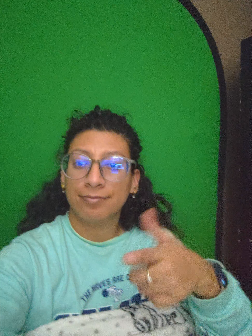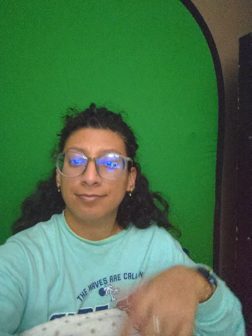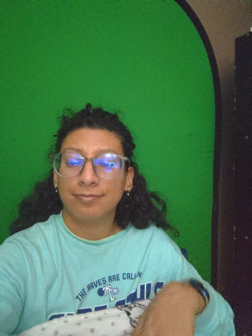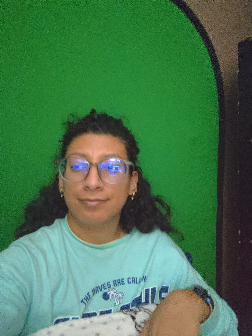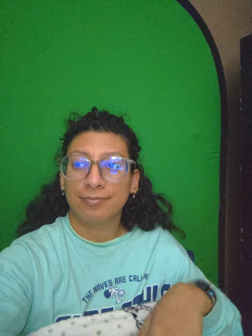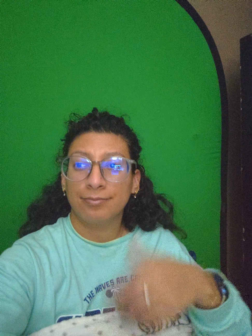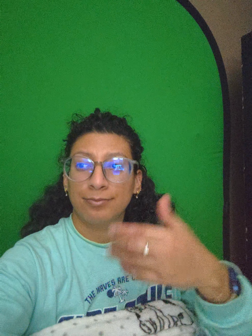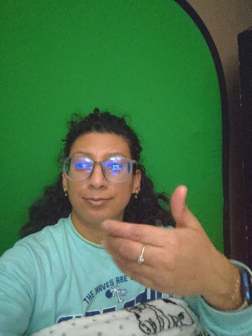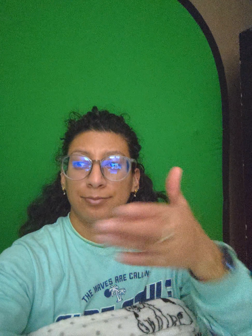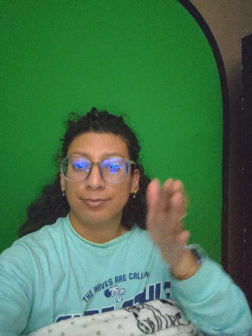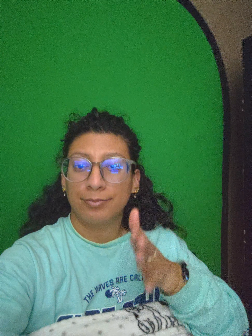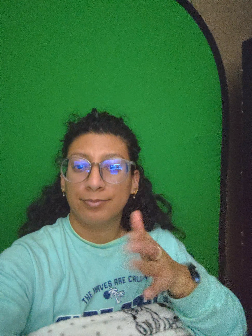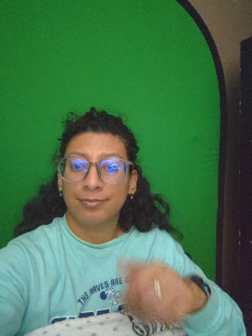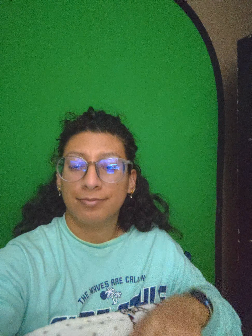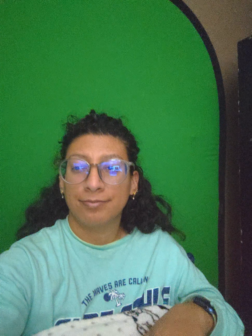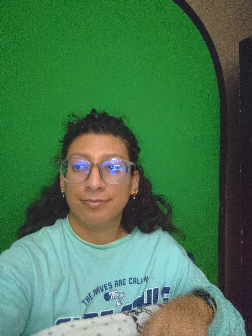room